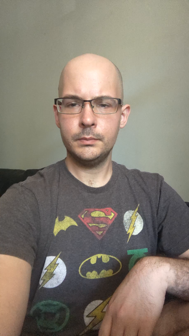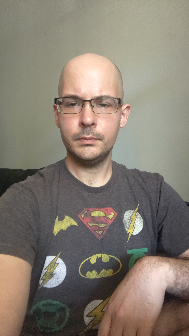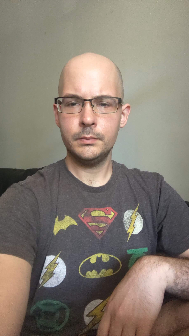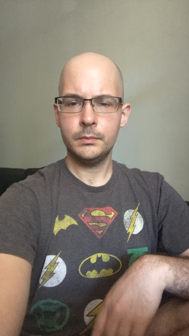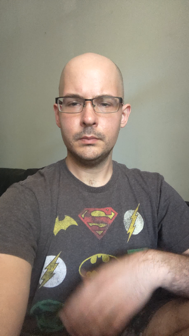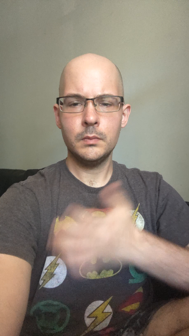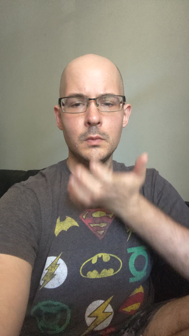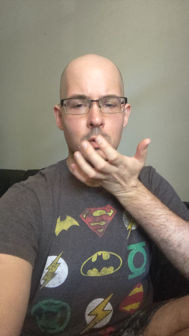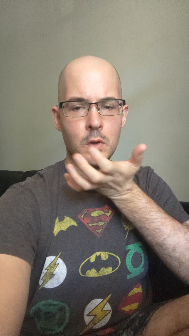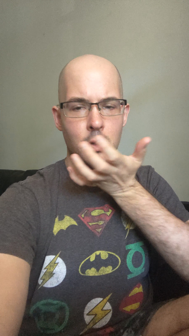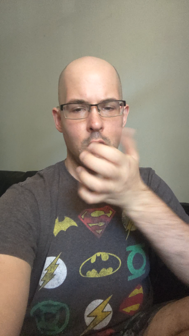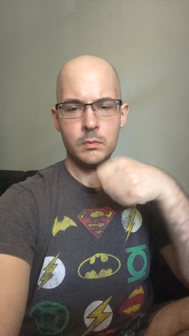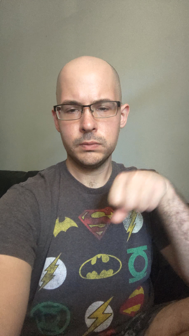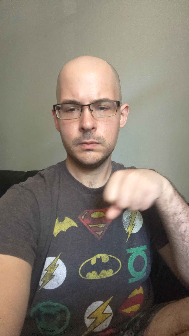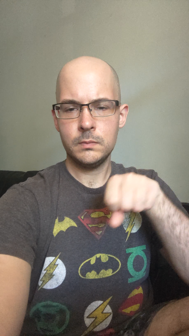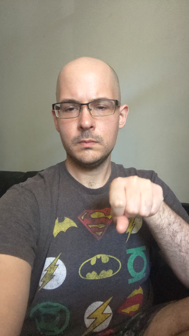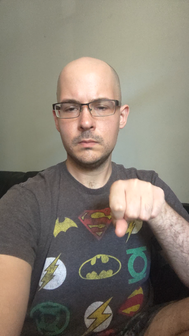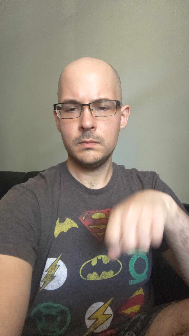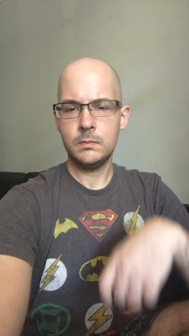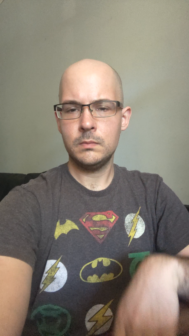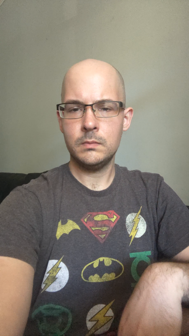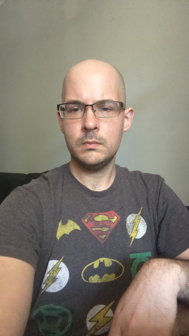lawn mower